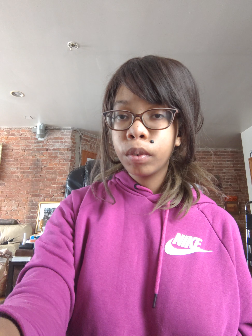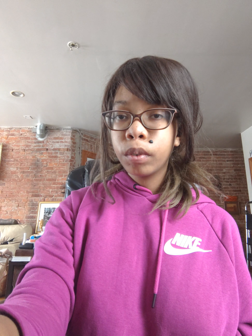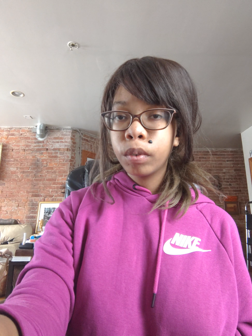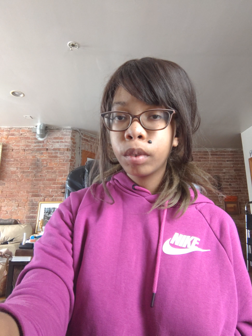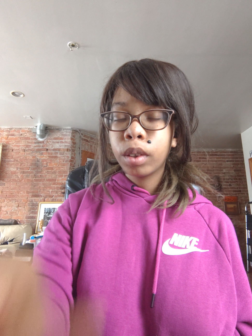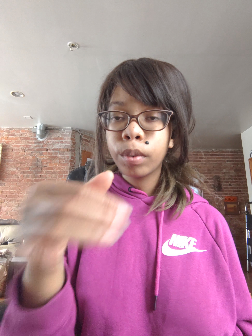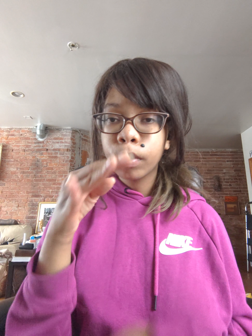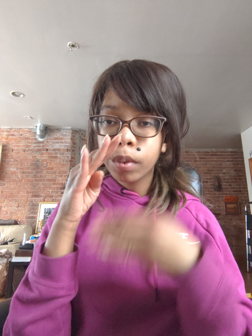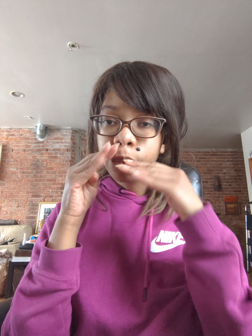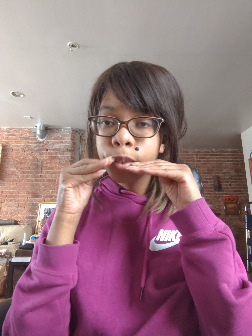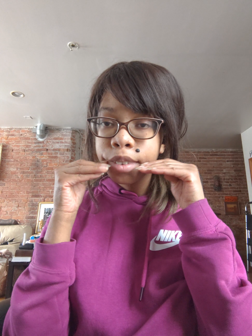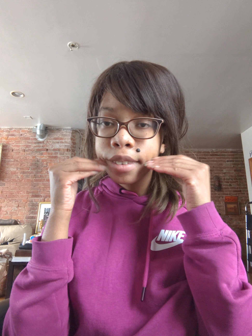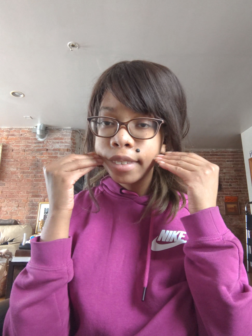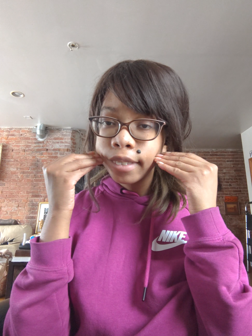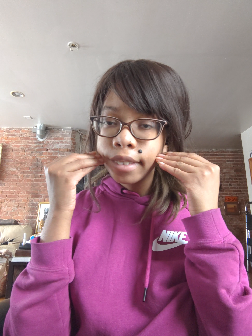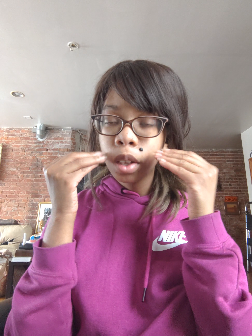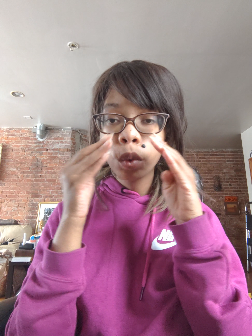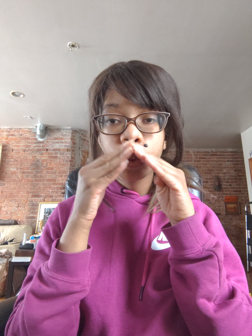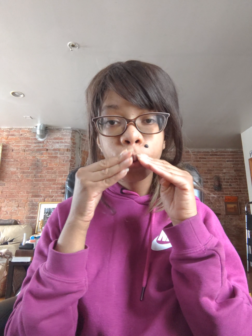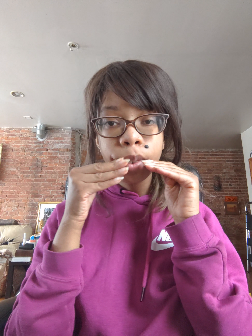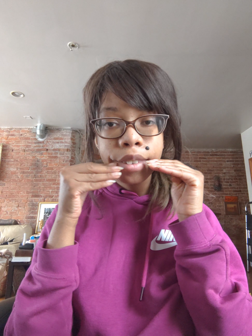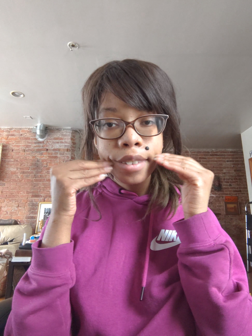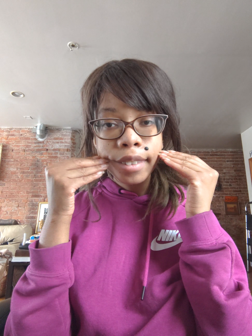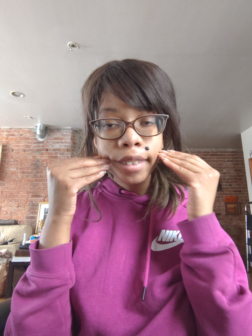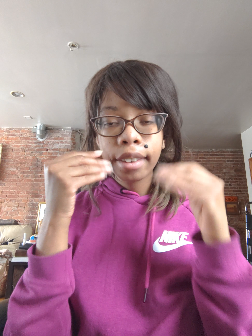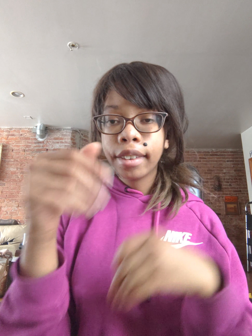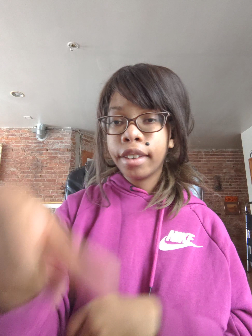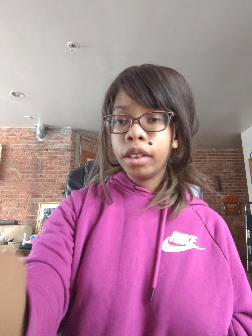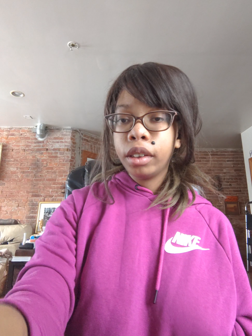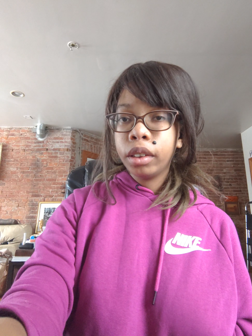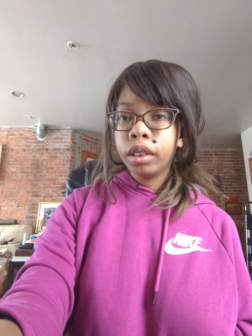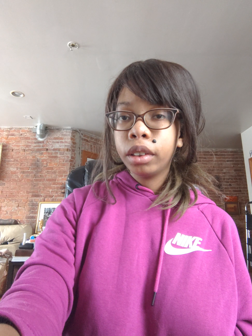smile